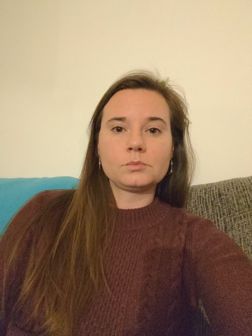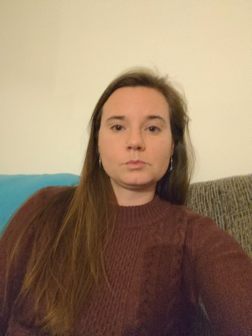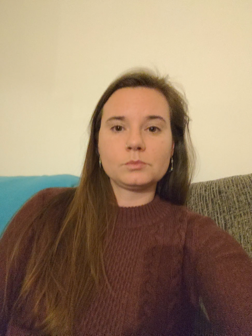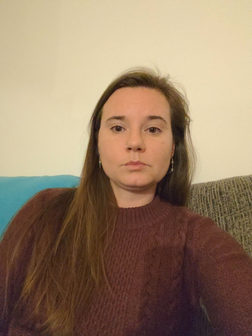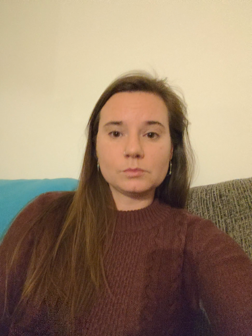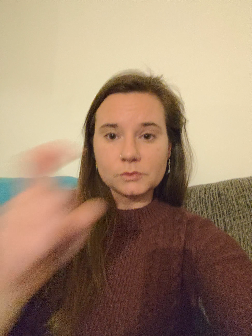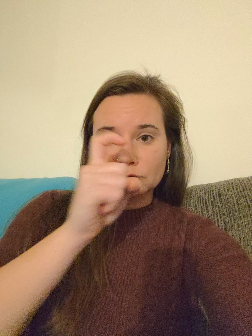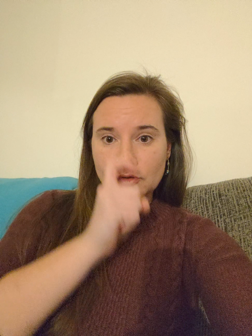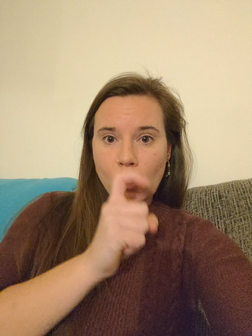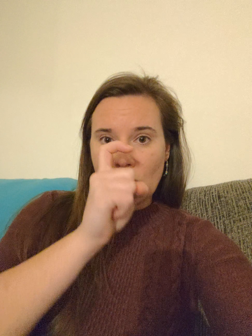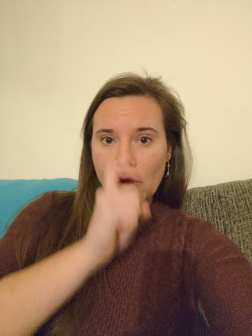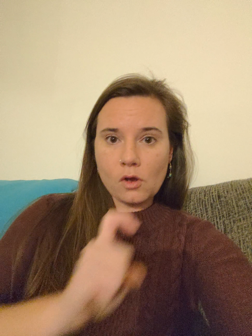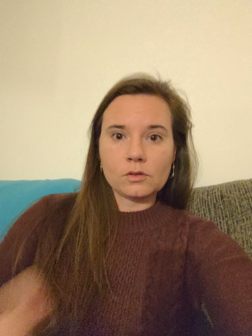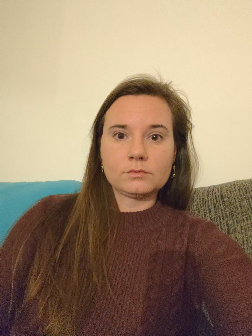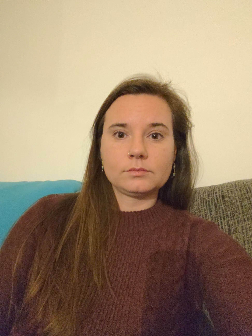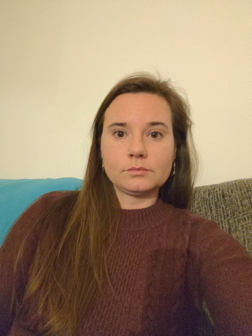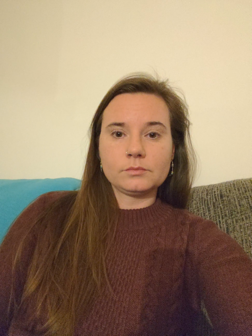doll